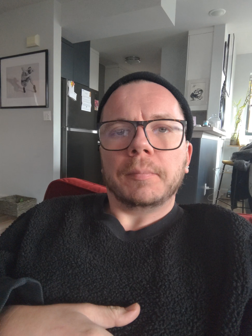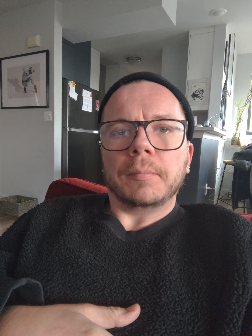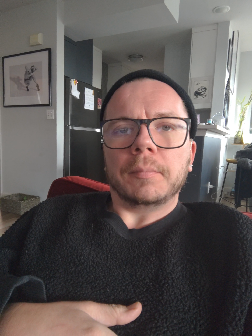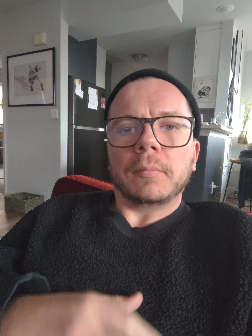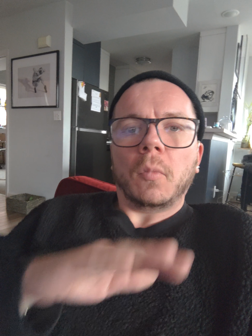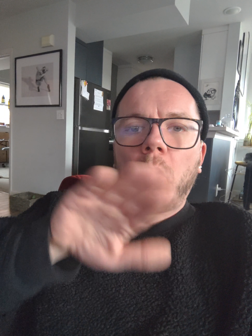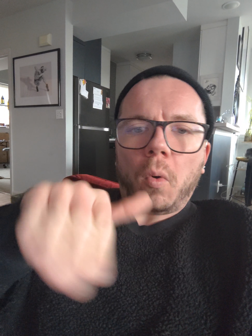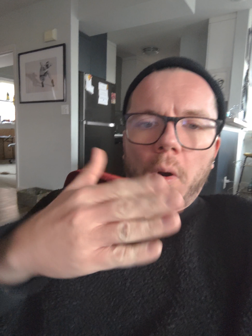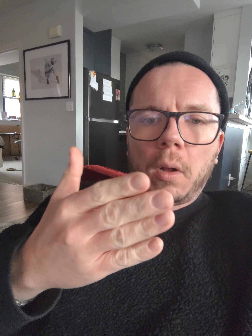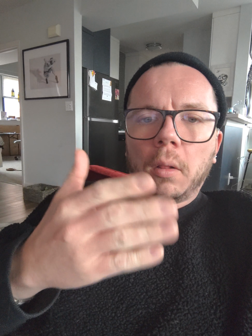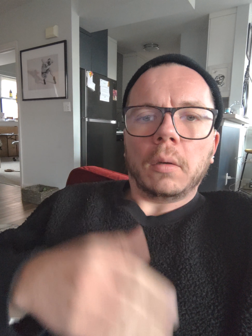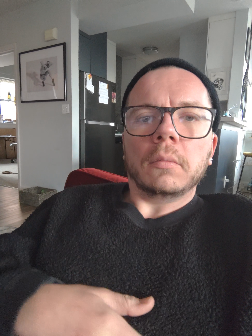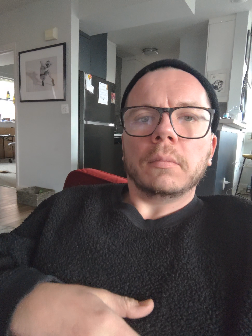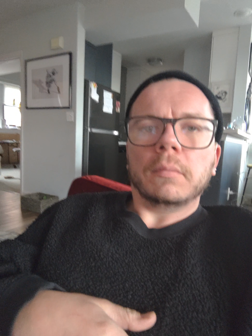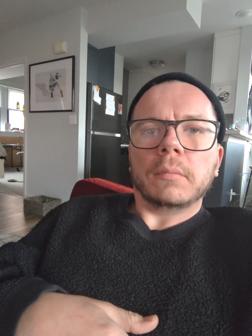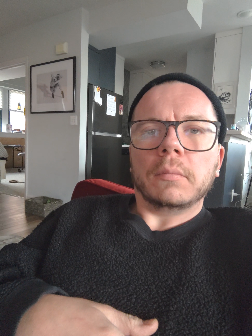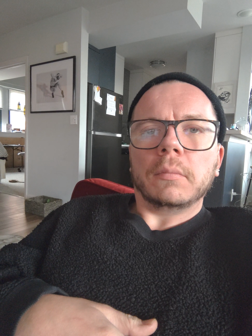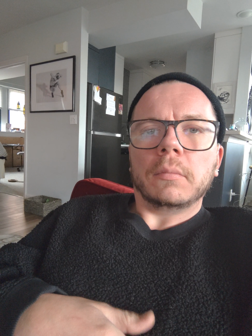all